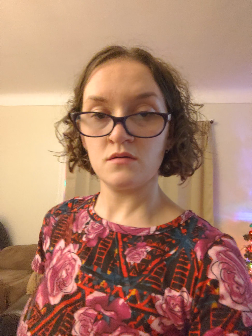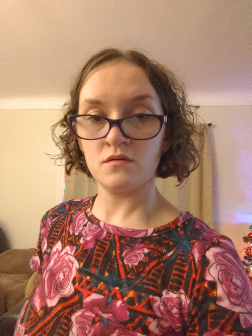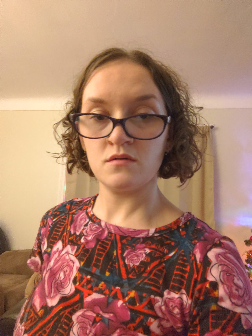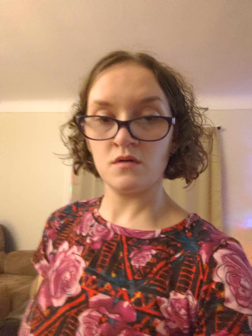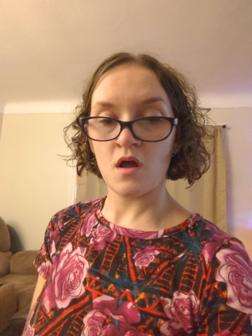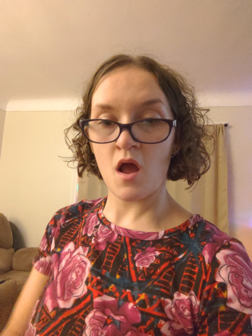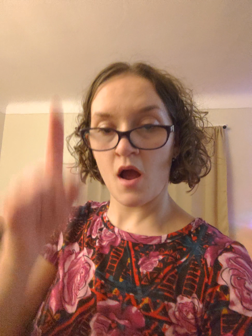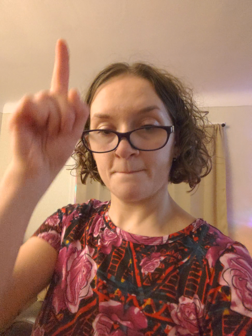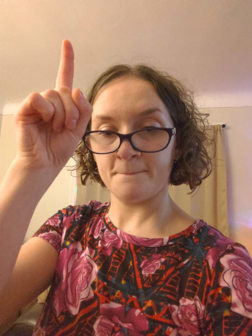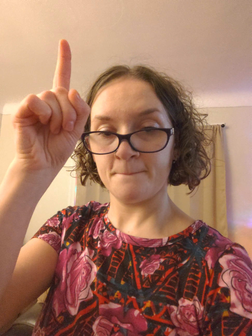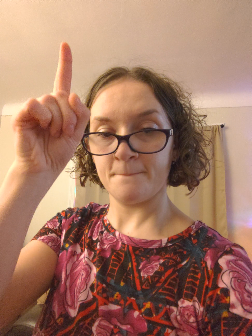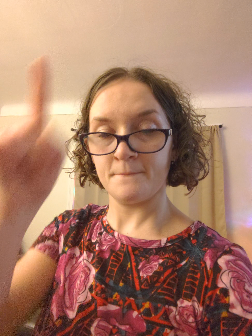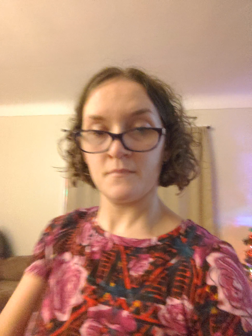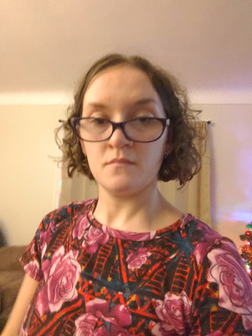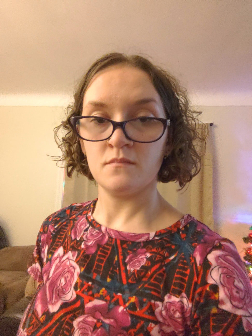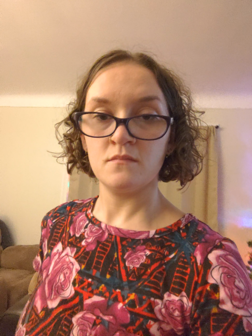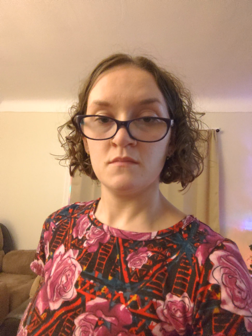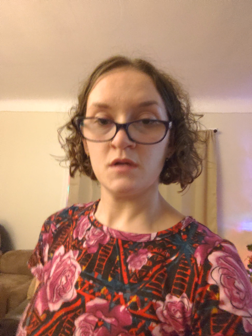up